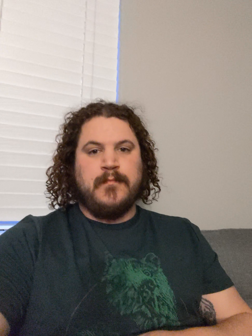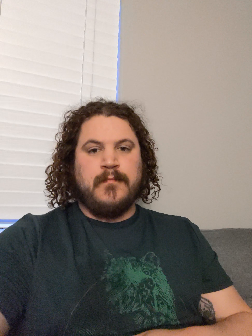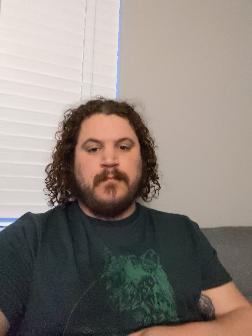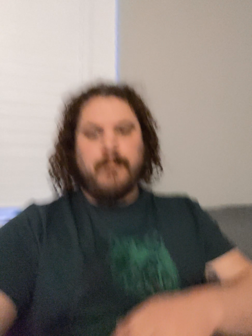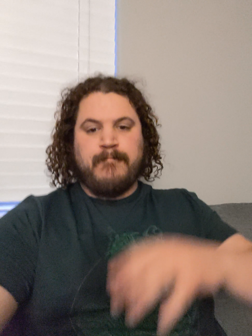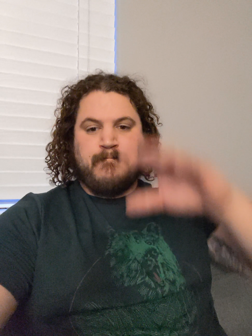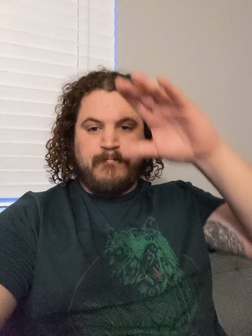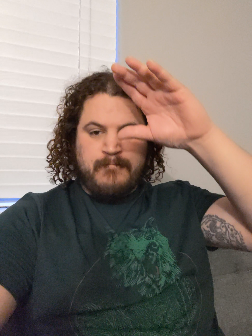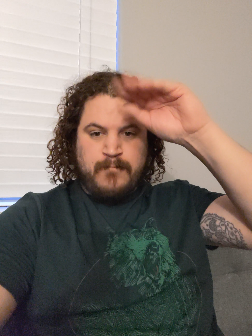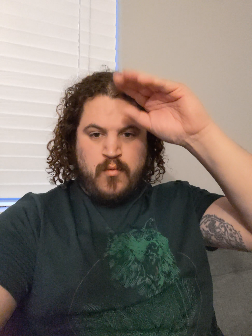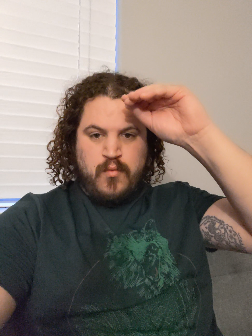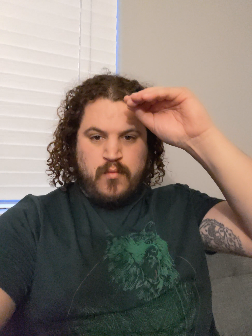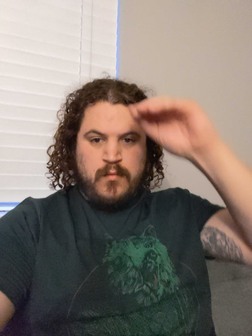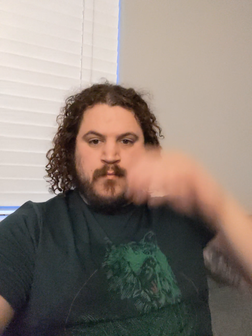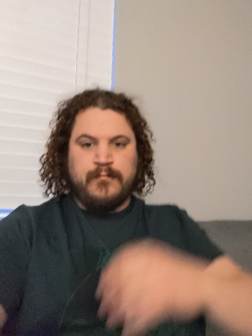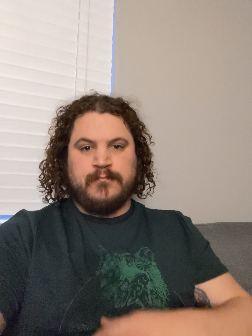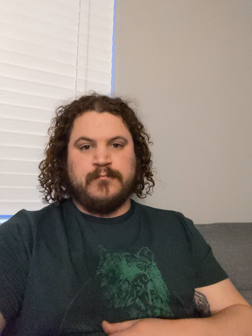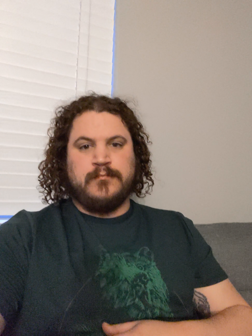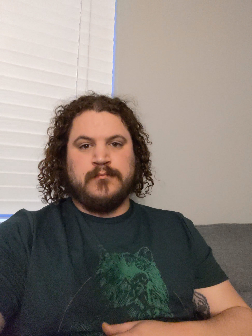boy